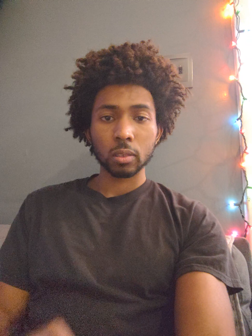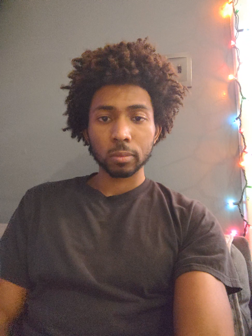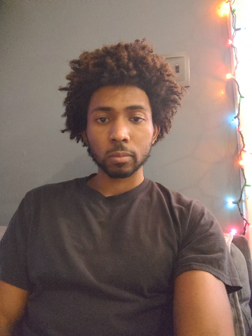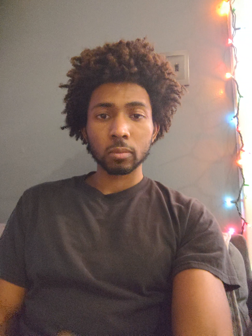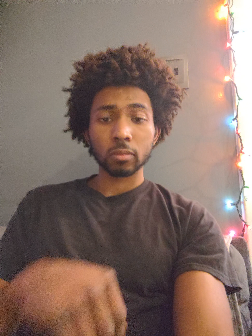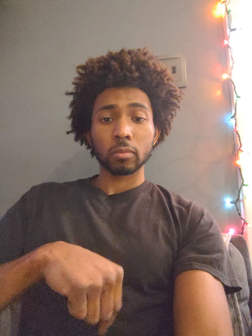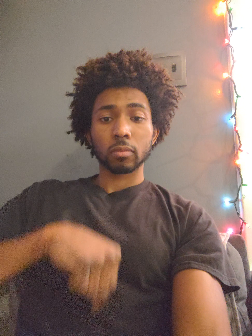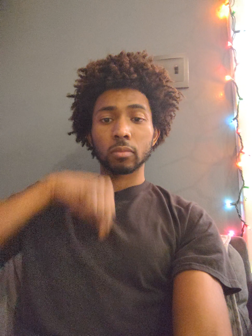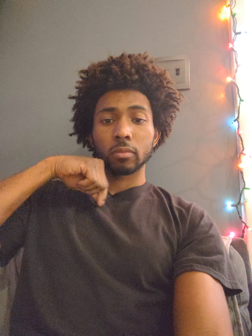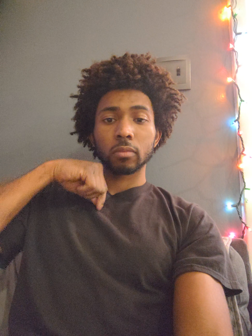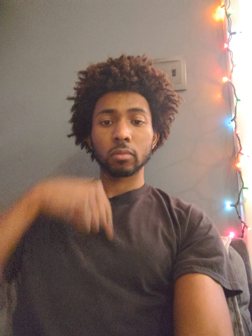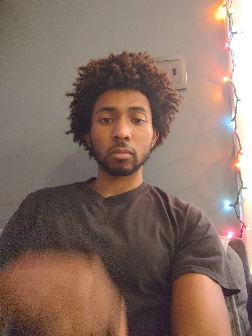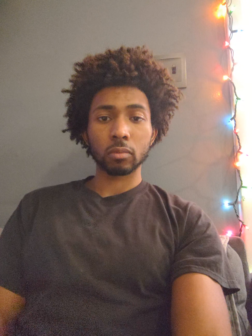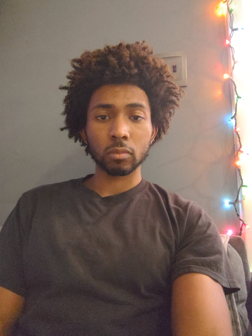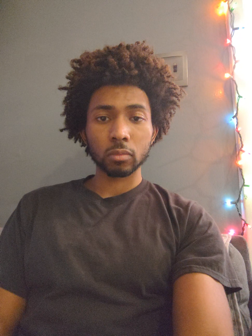zipper